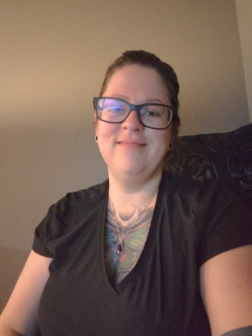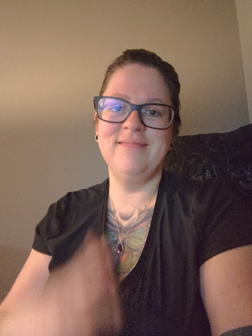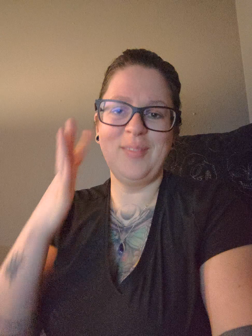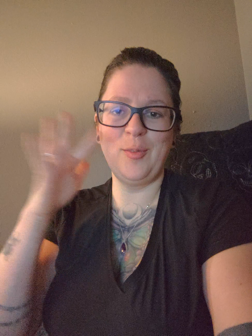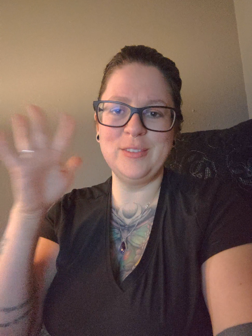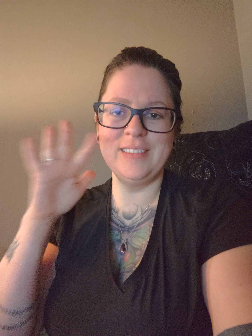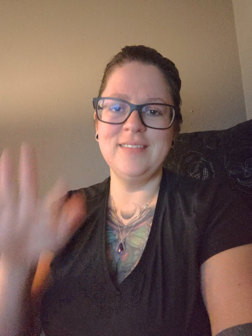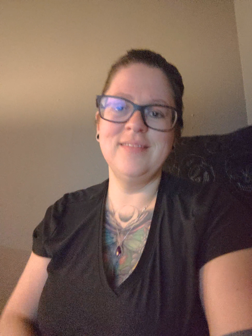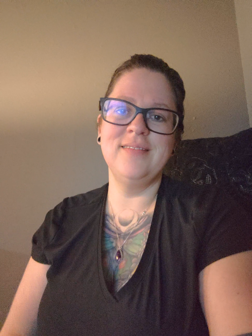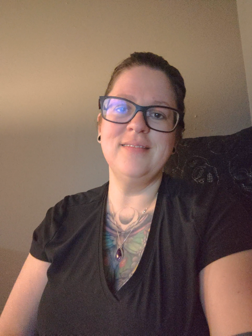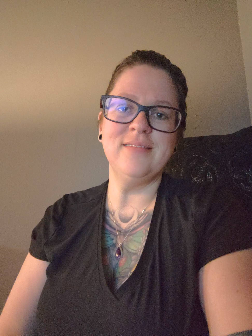noisy